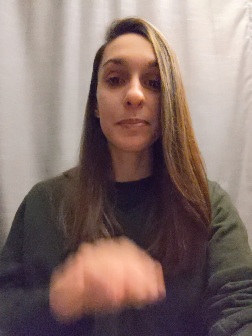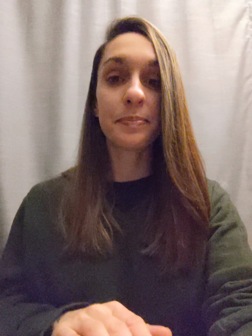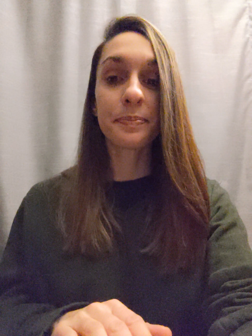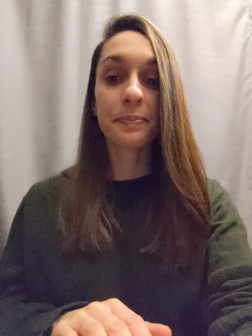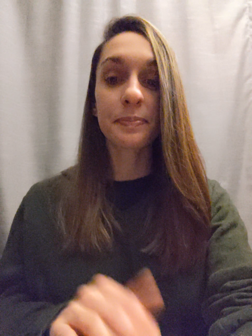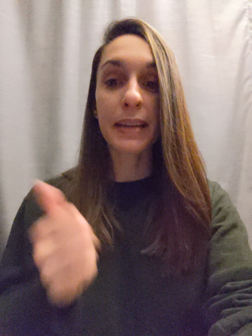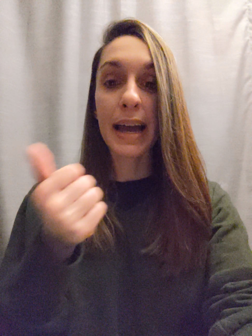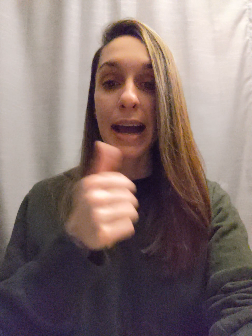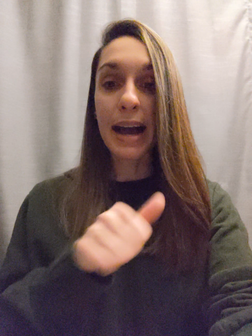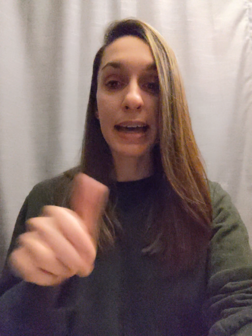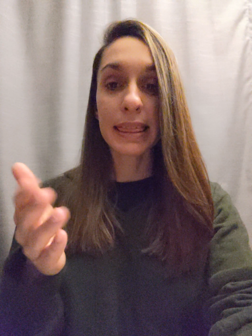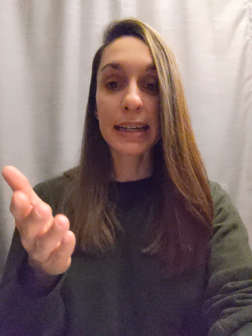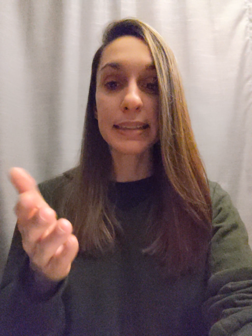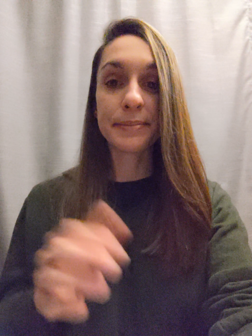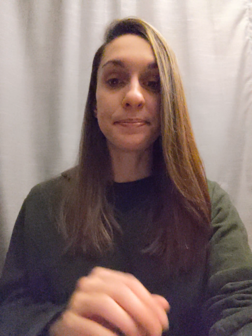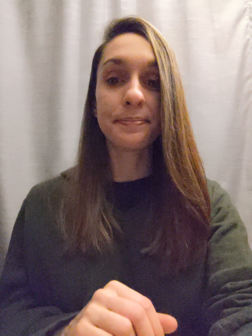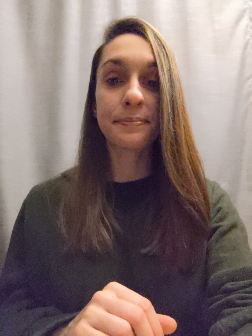any